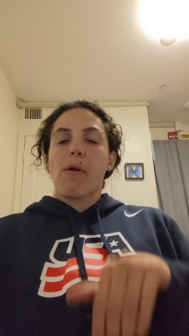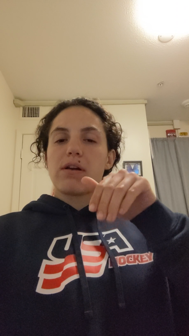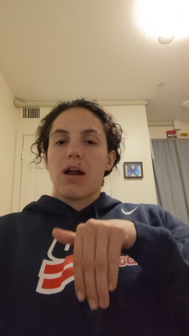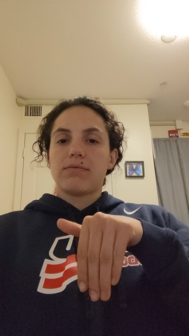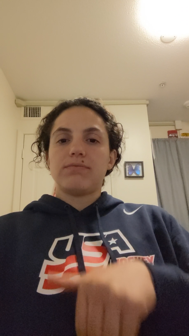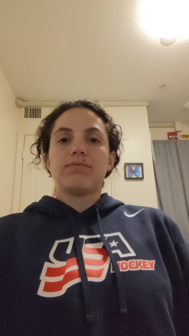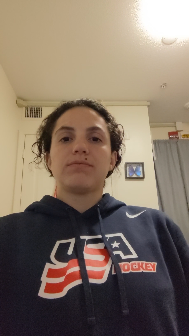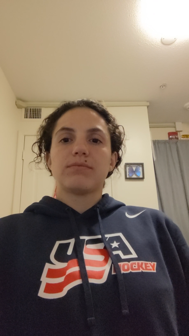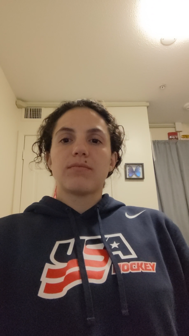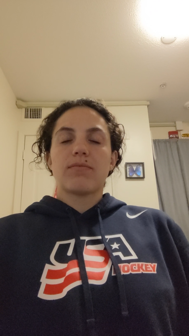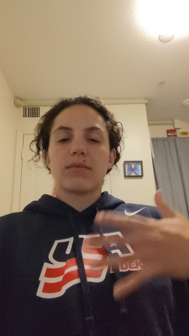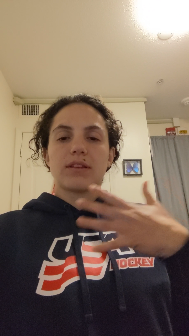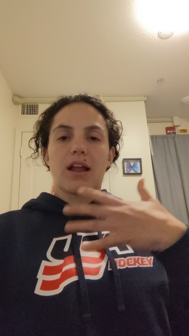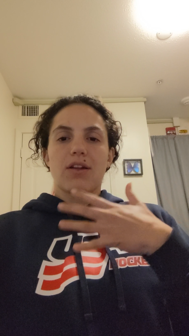scared